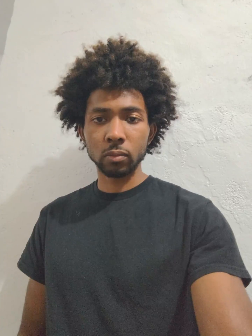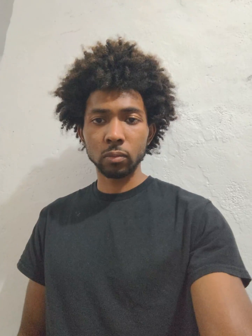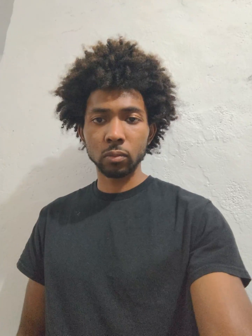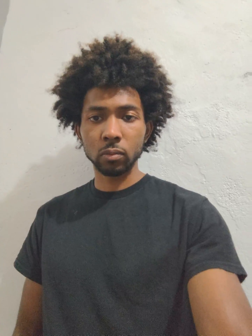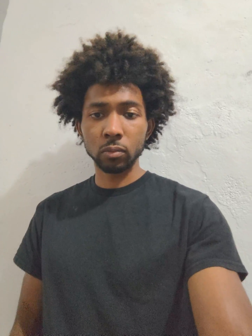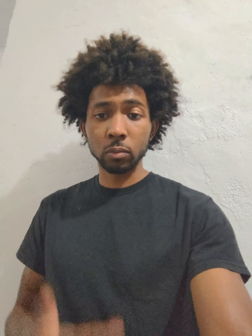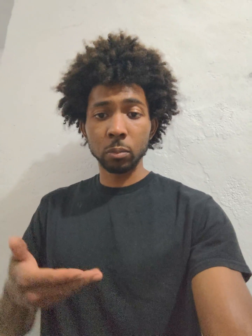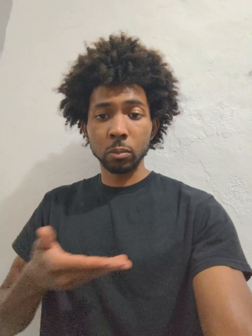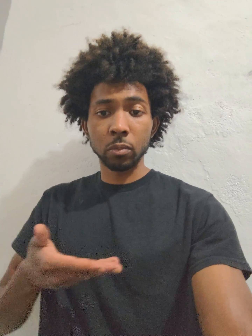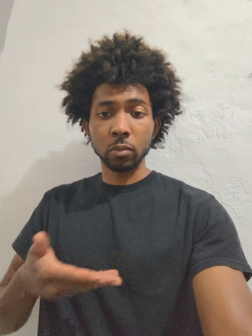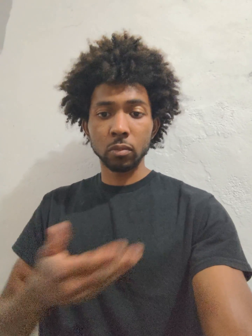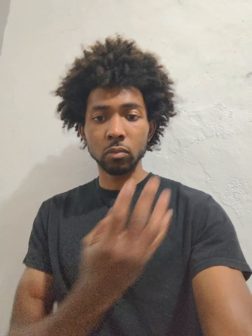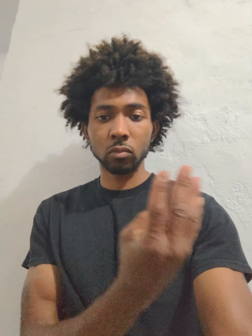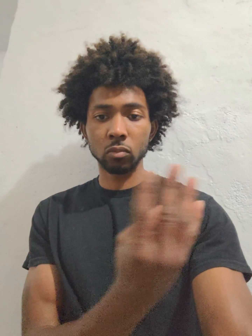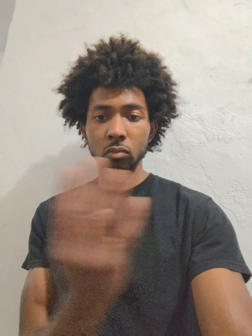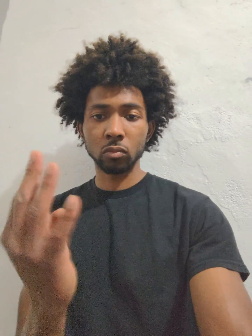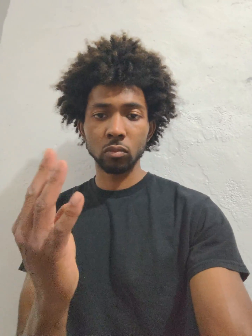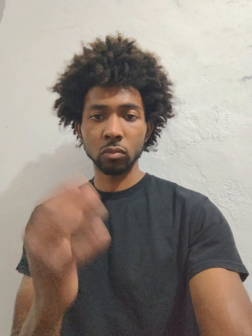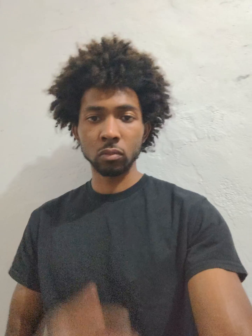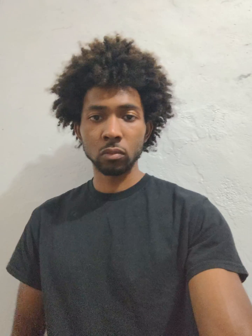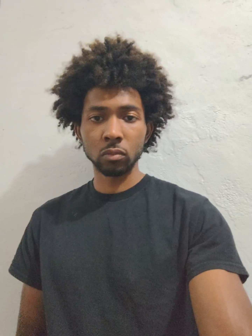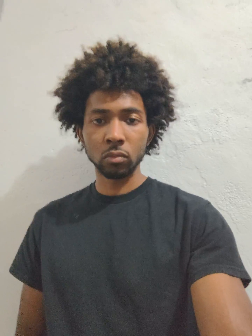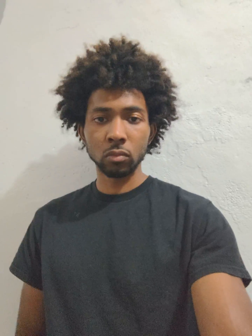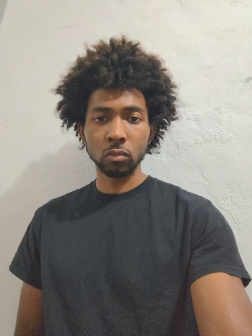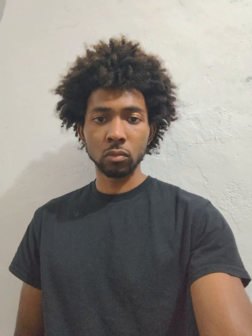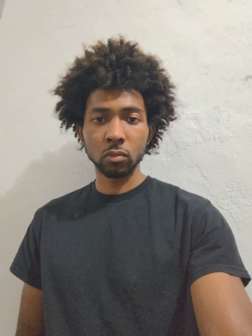crib